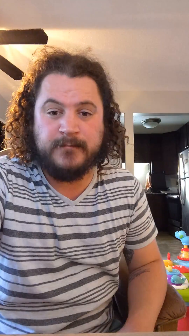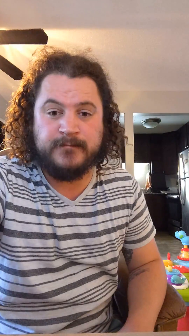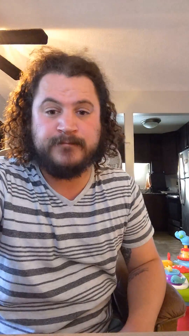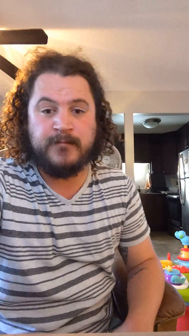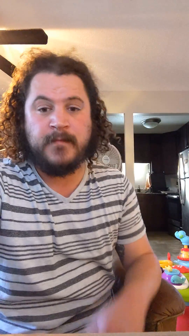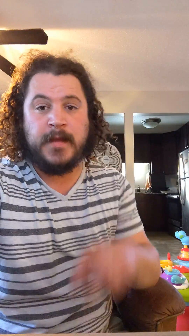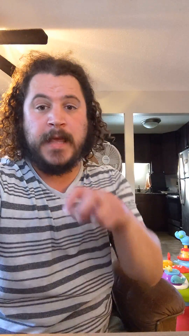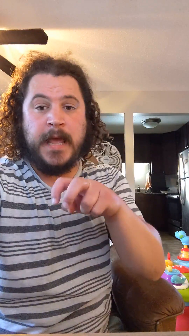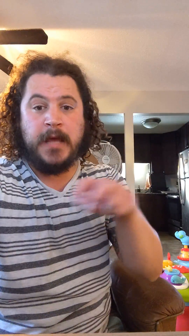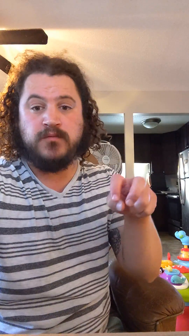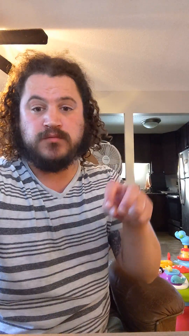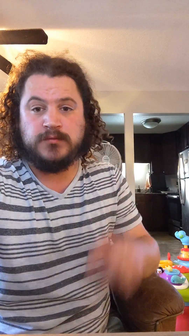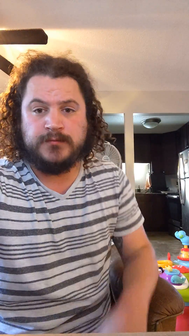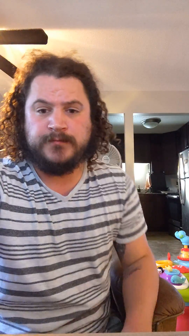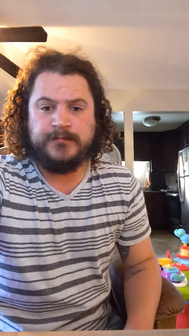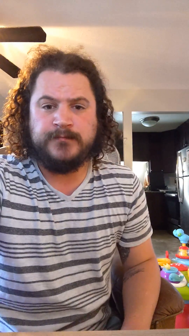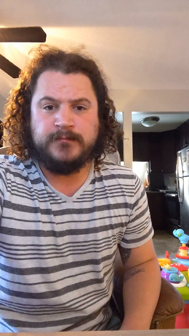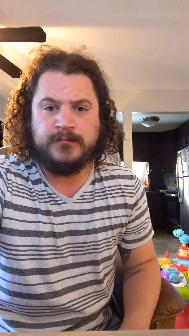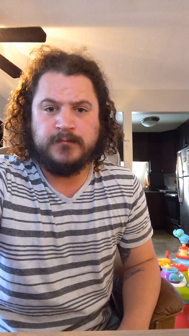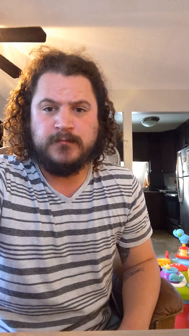couch